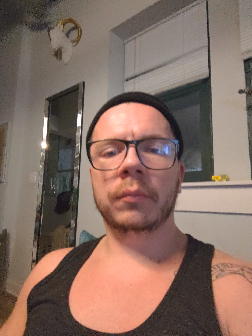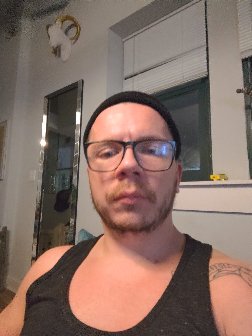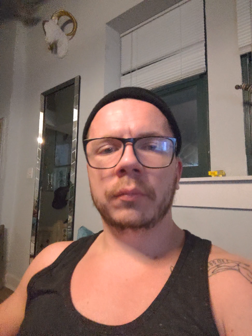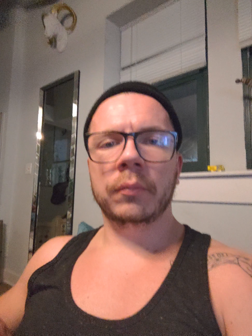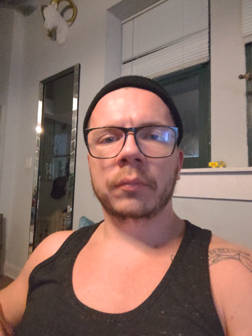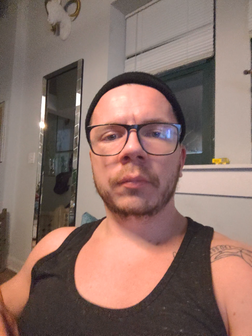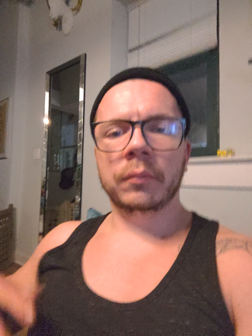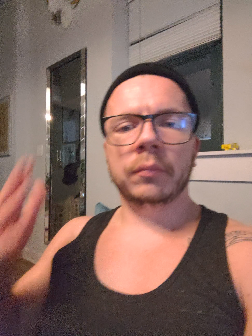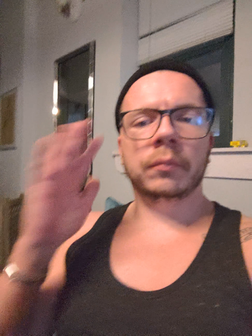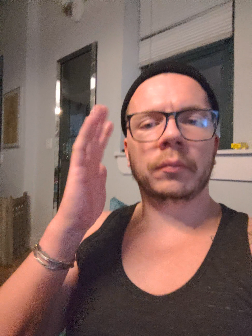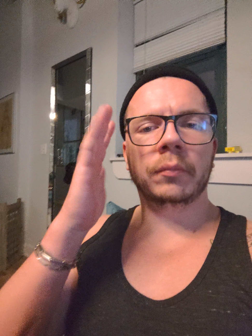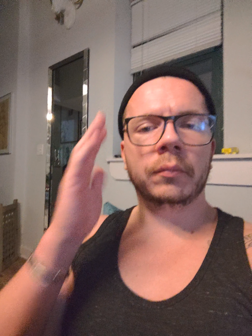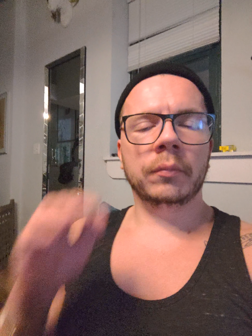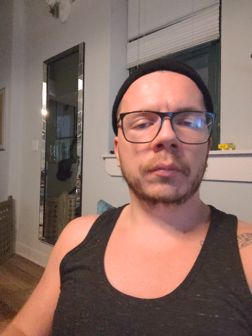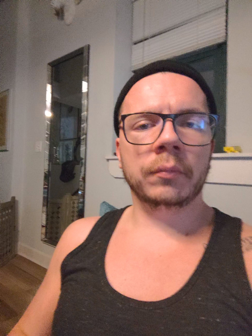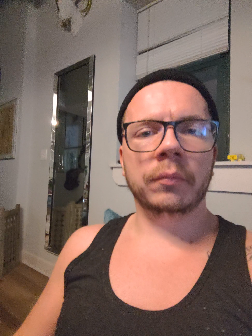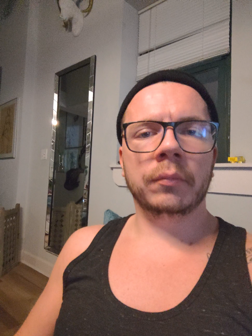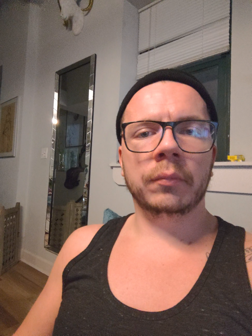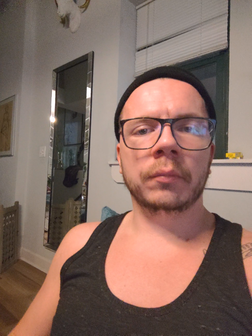tree